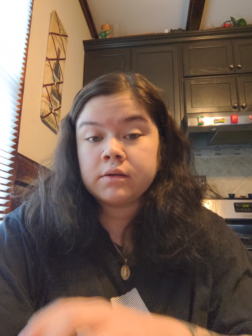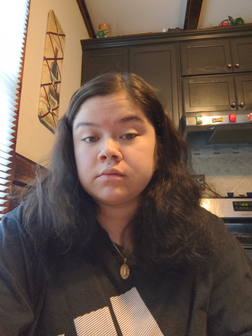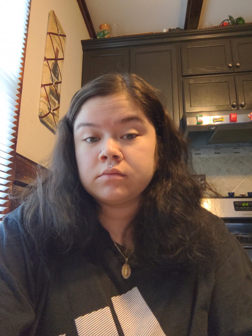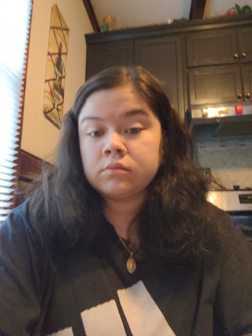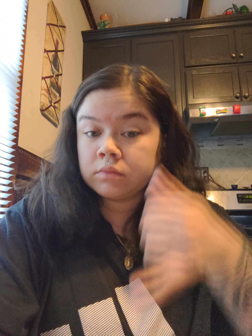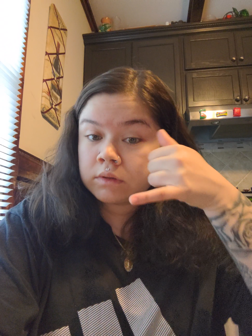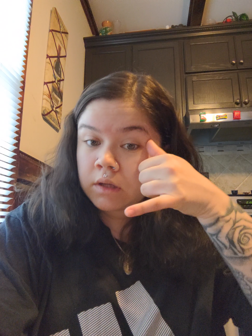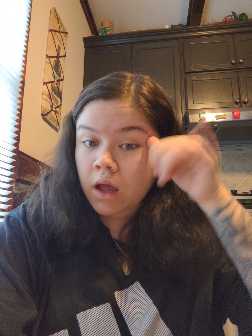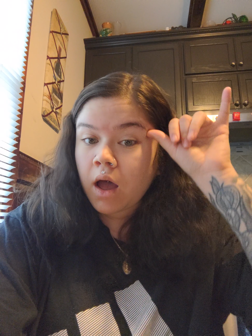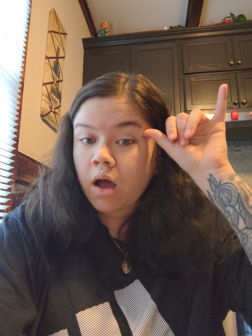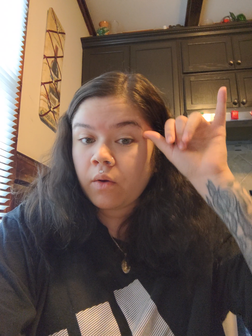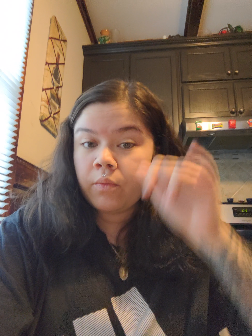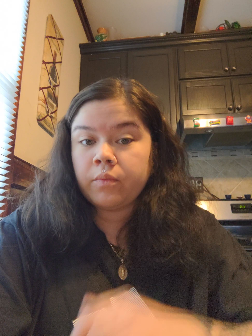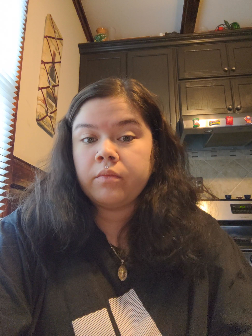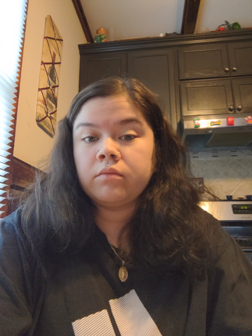cow